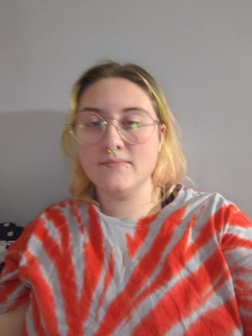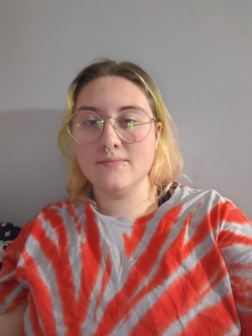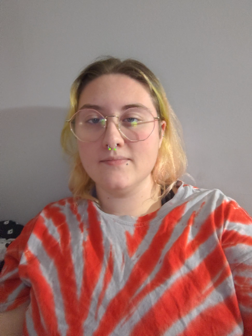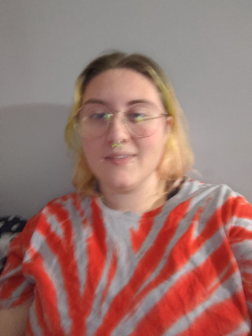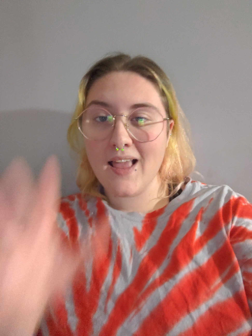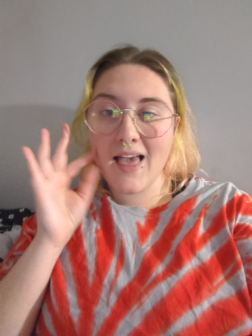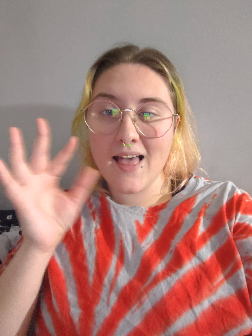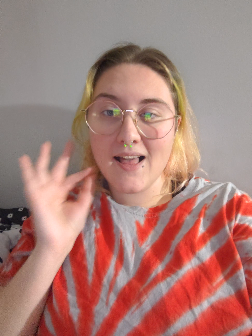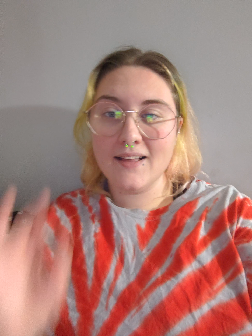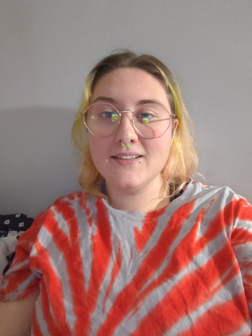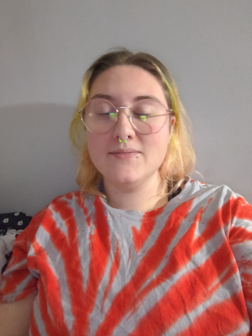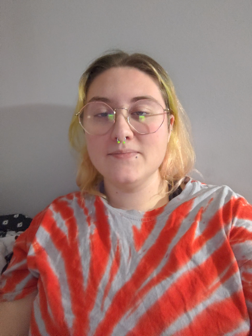cat